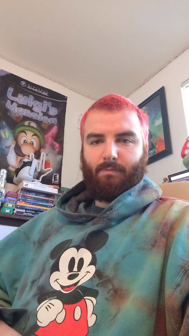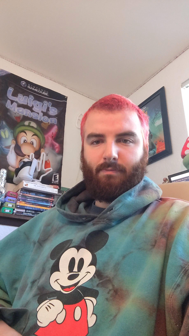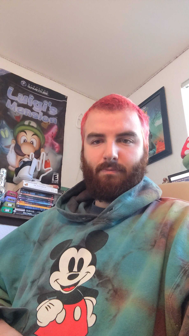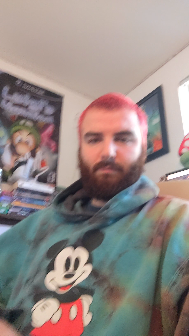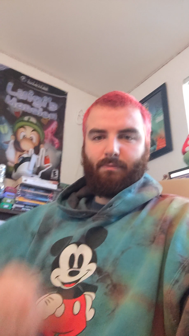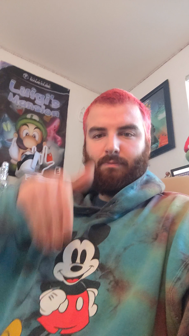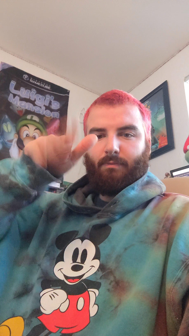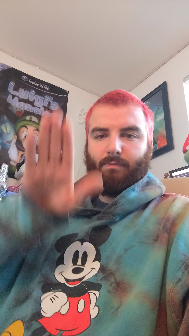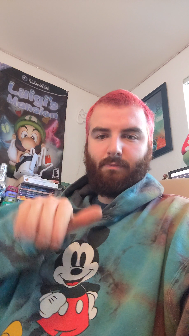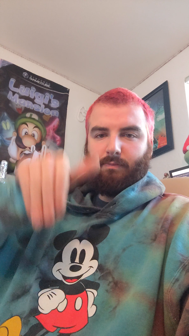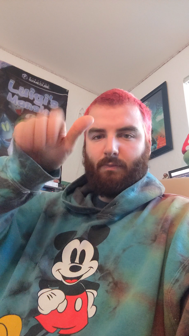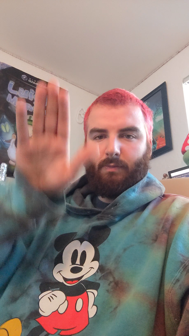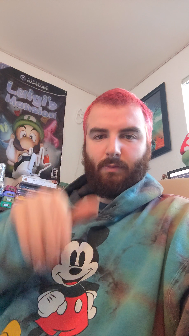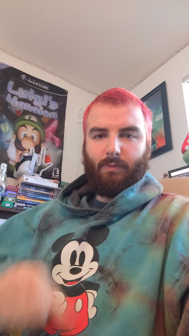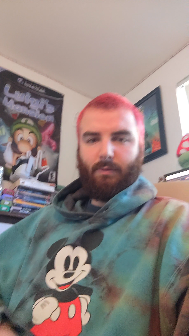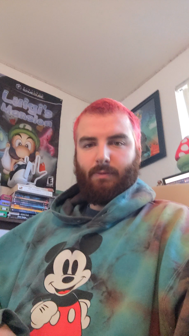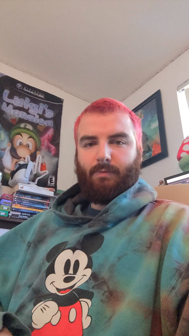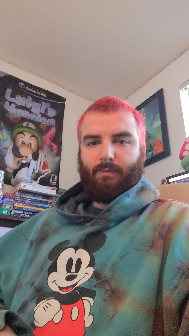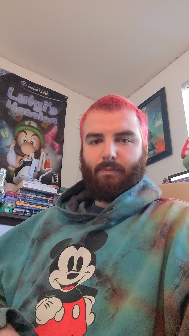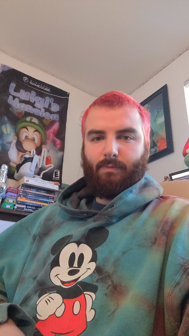paint